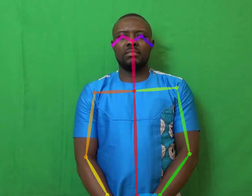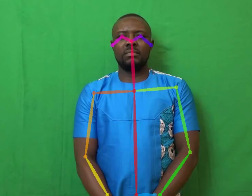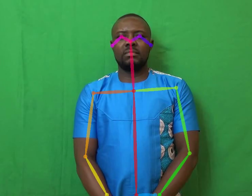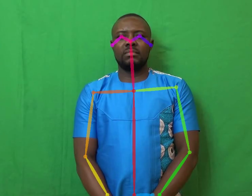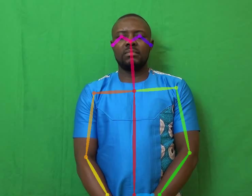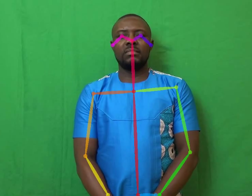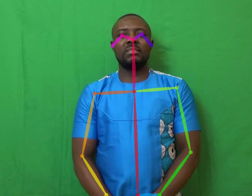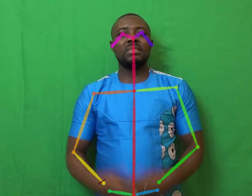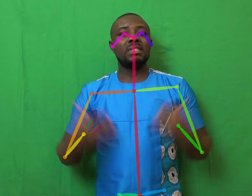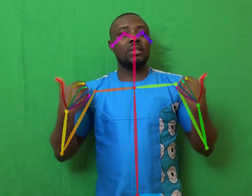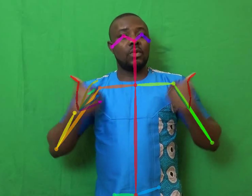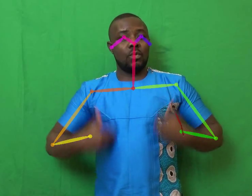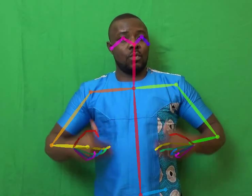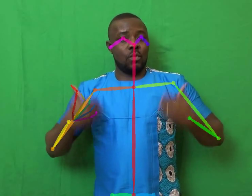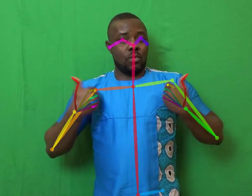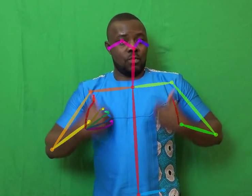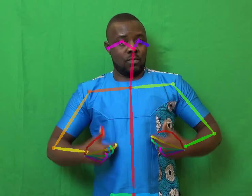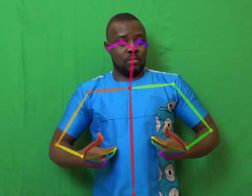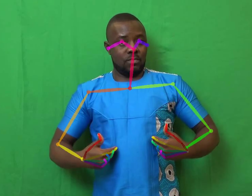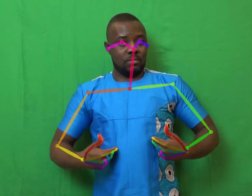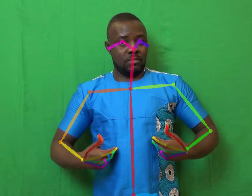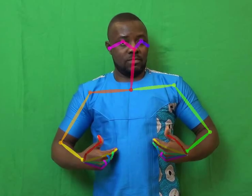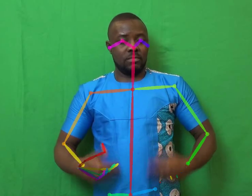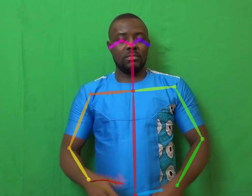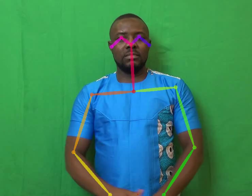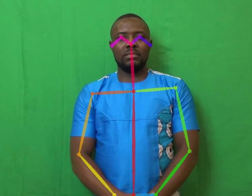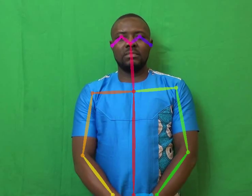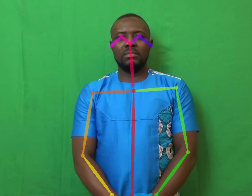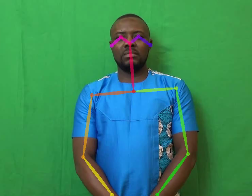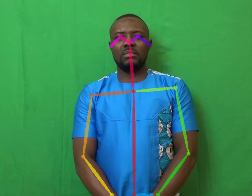dress